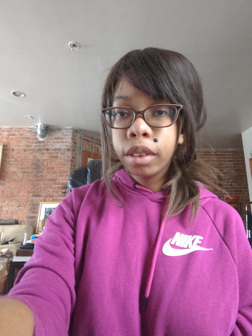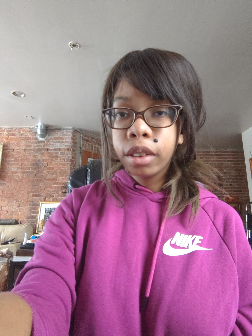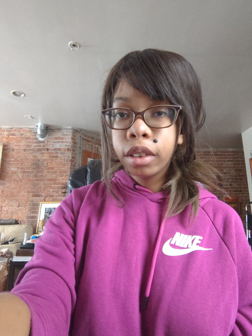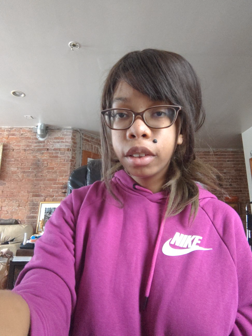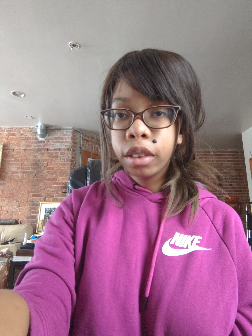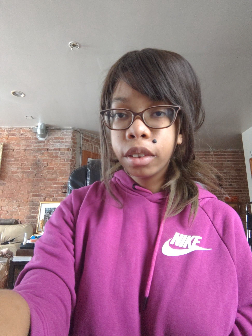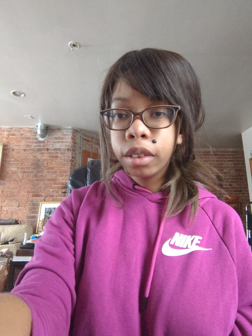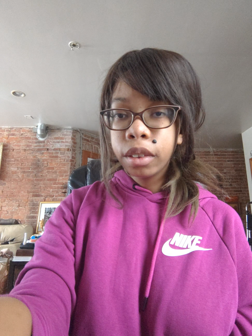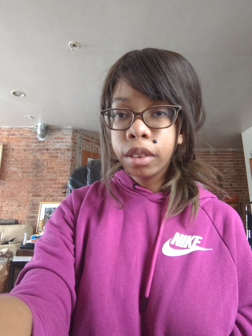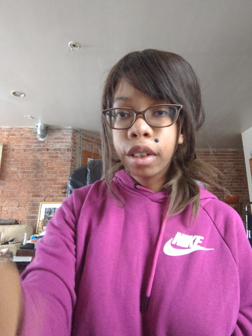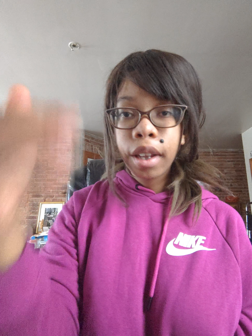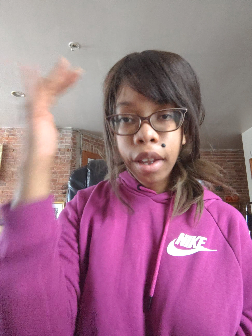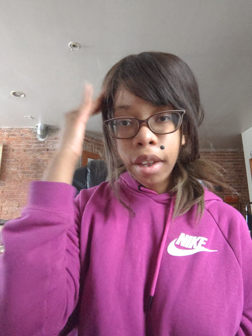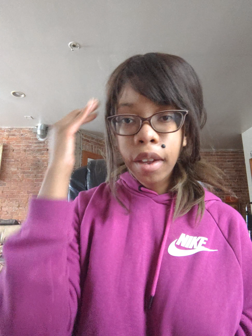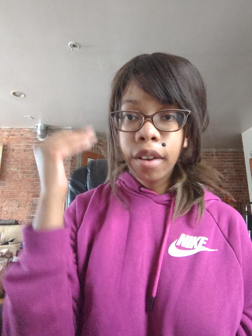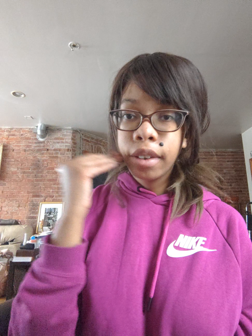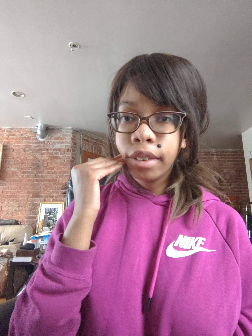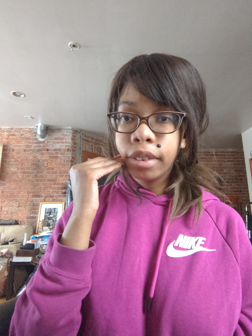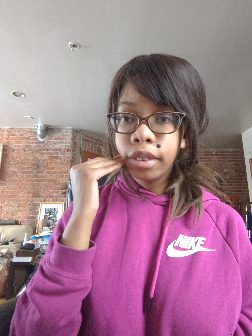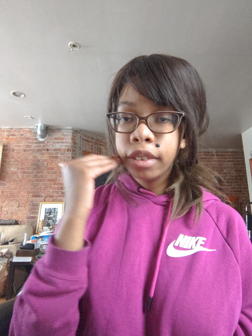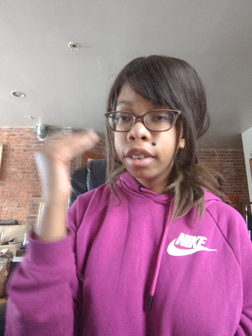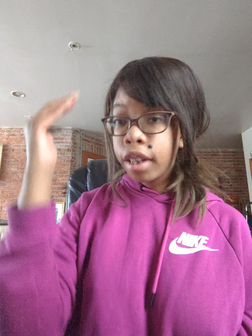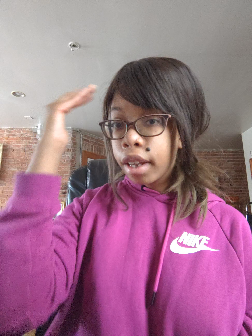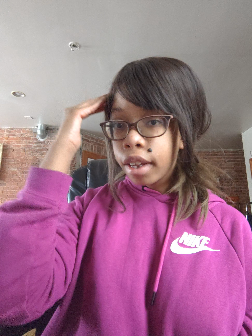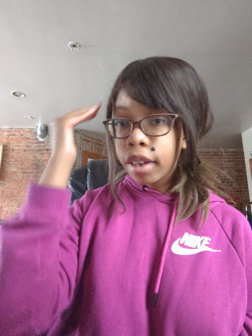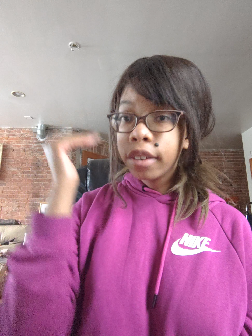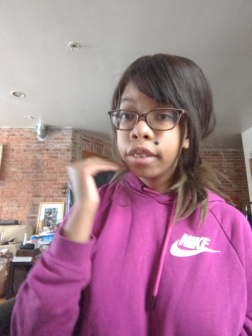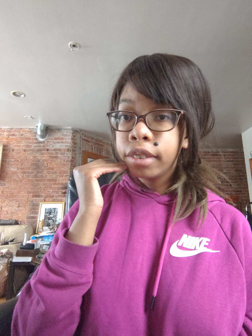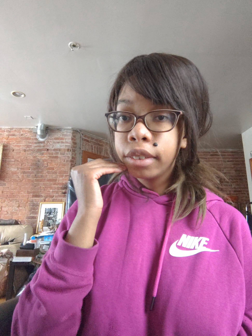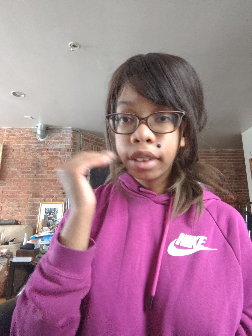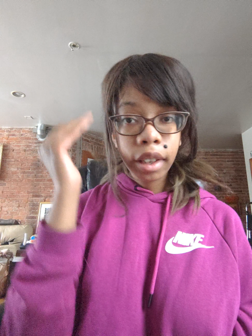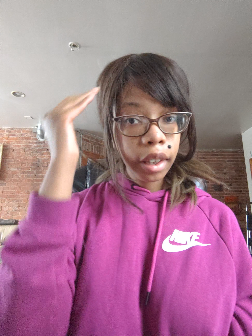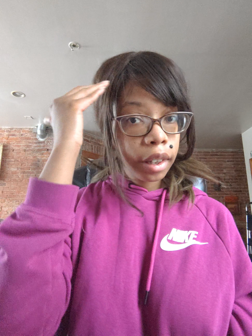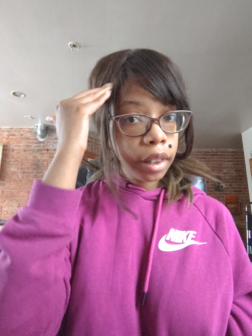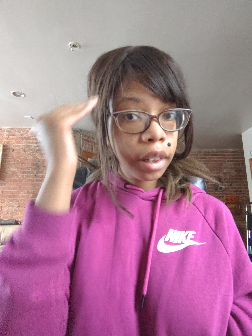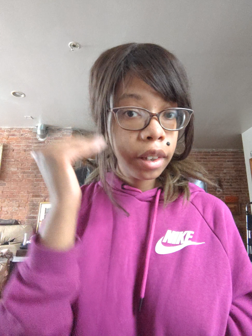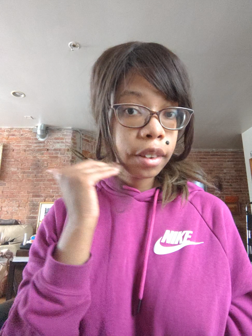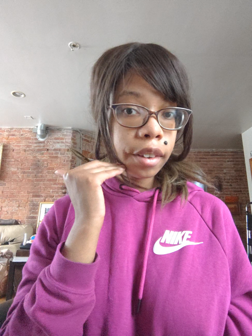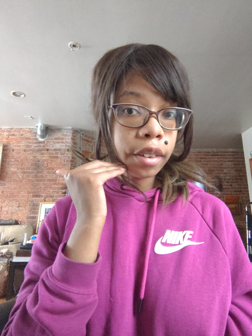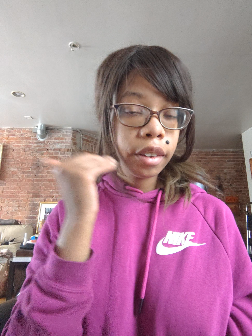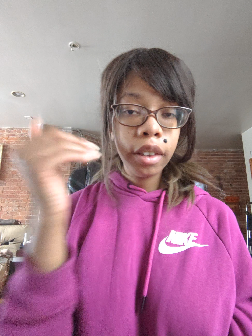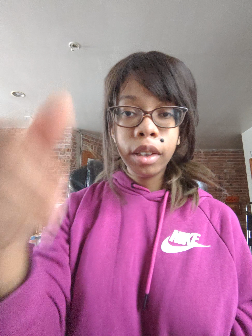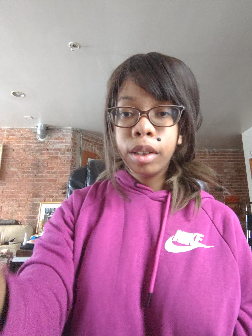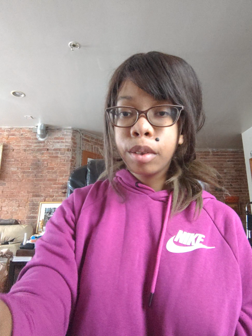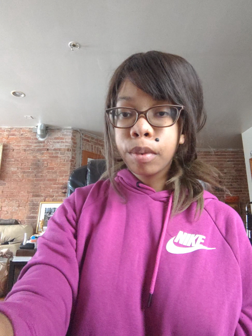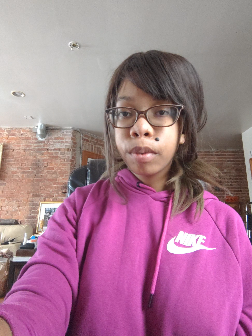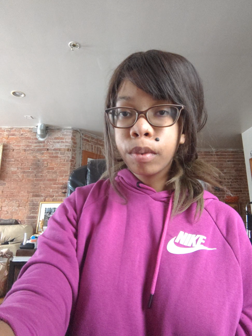head